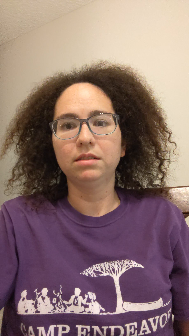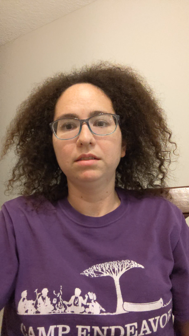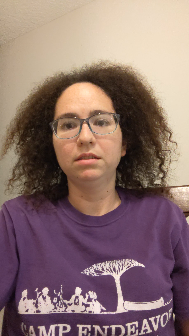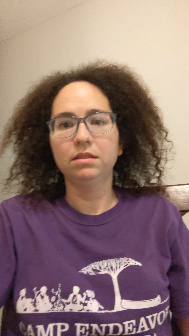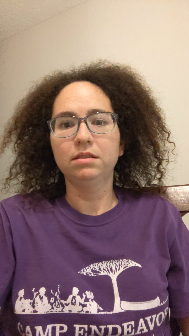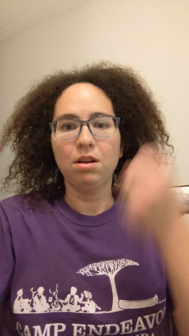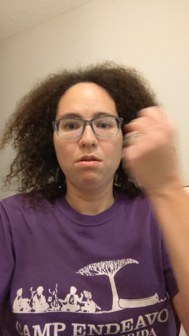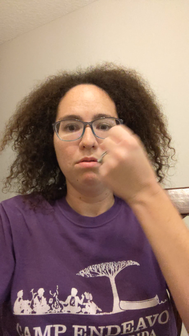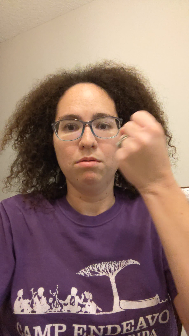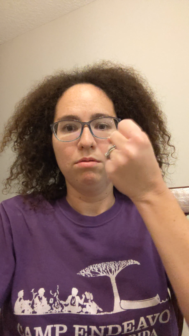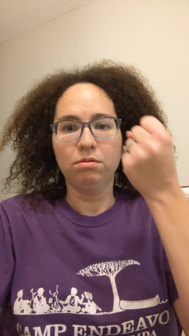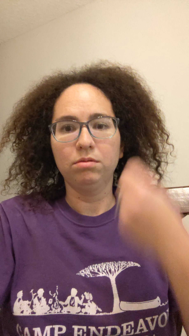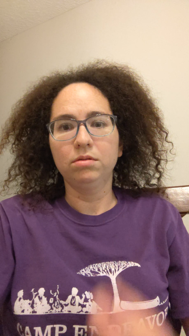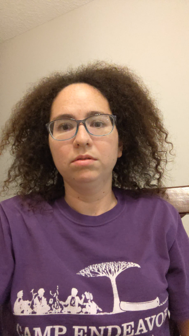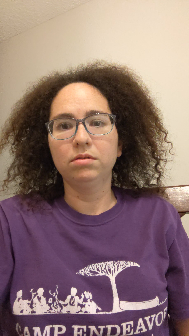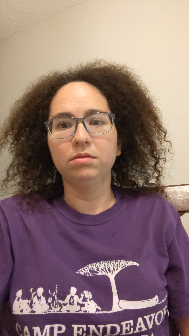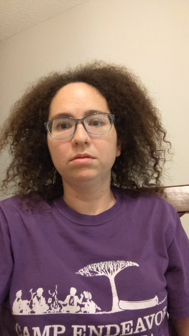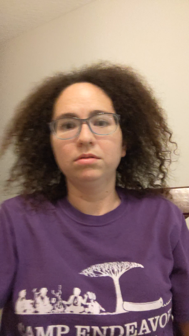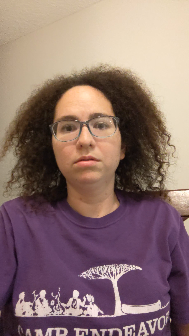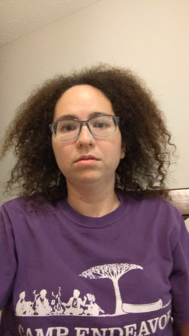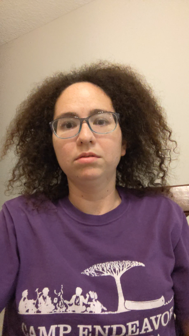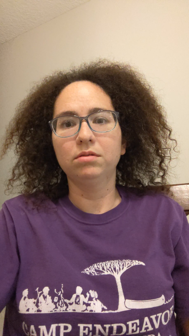hold